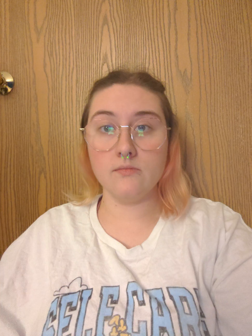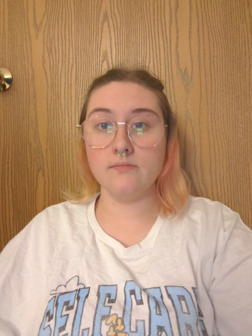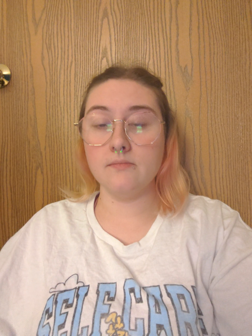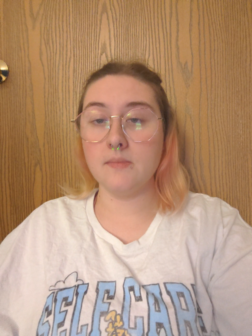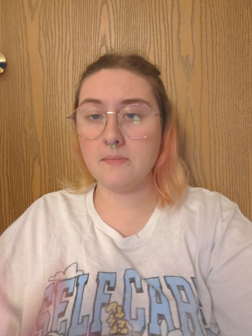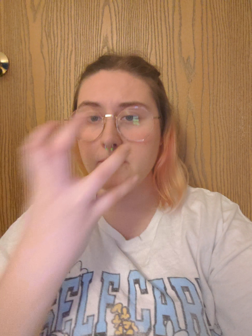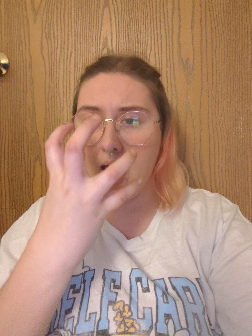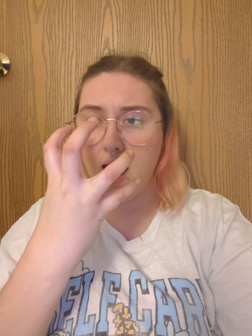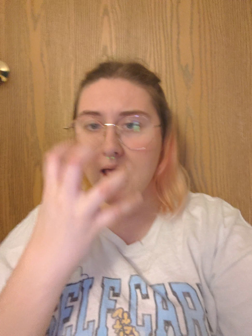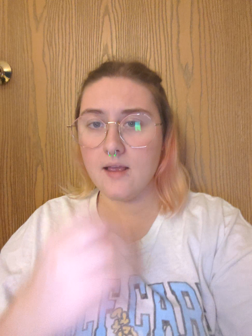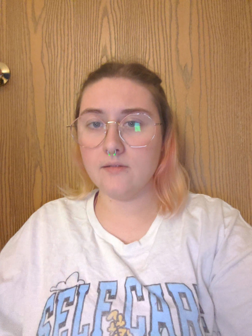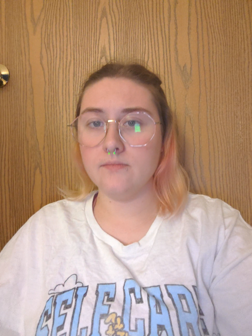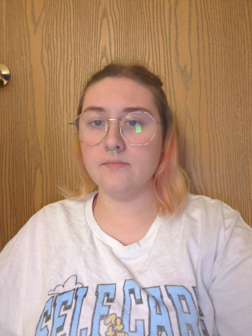mad